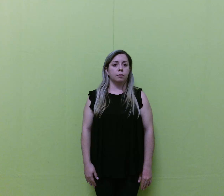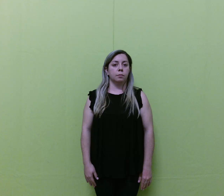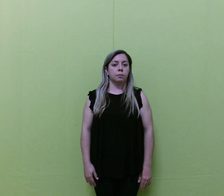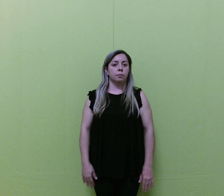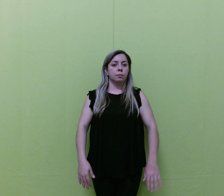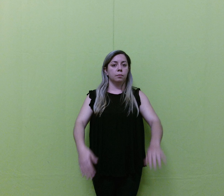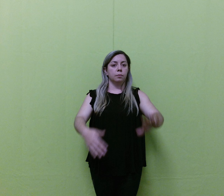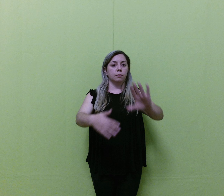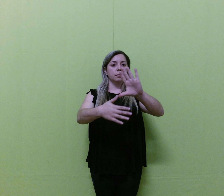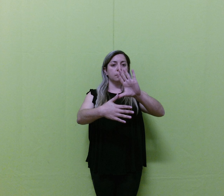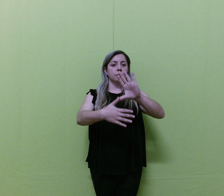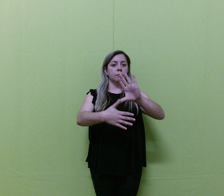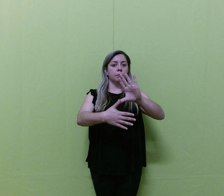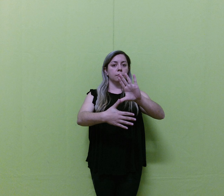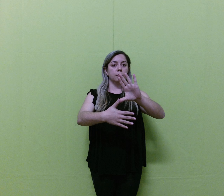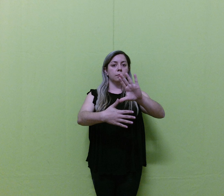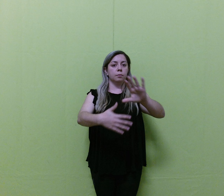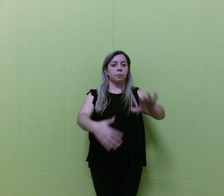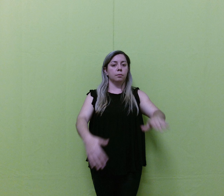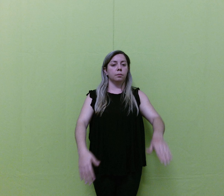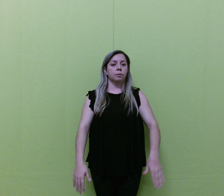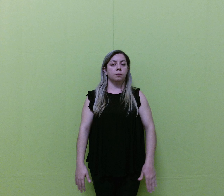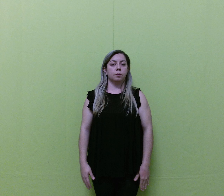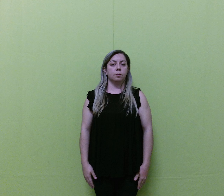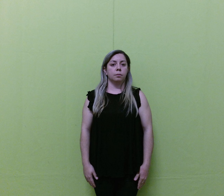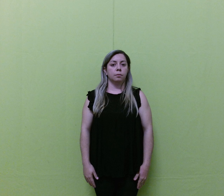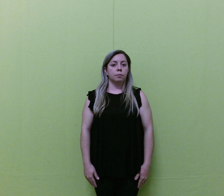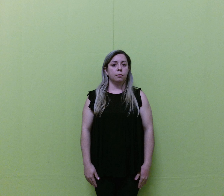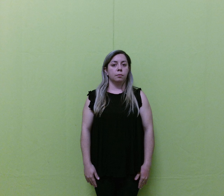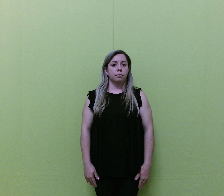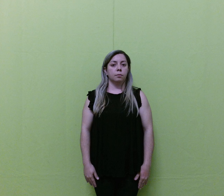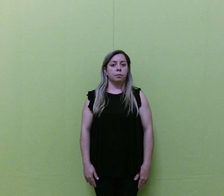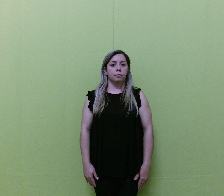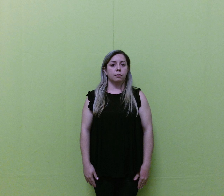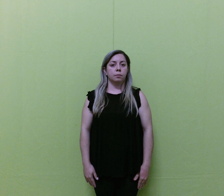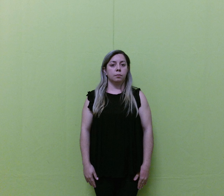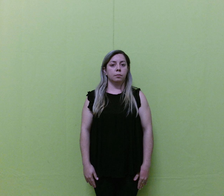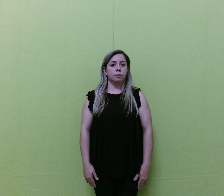América